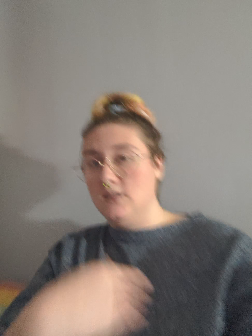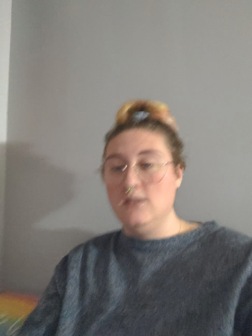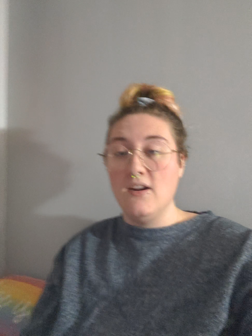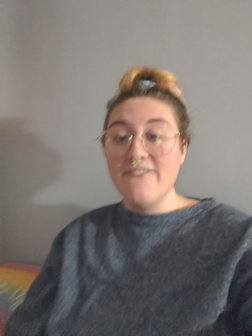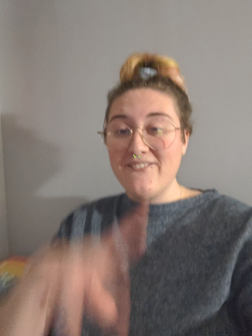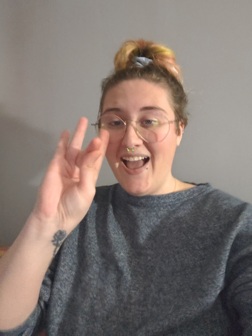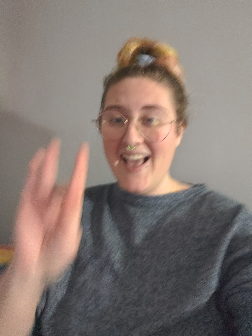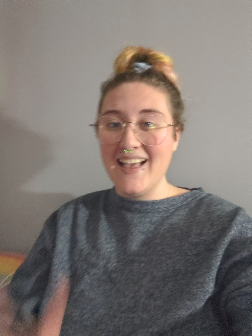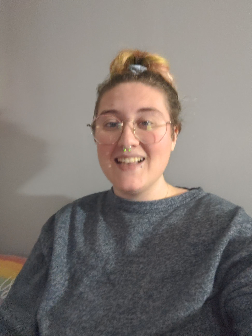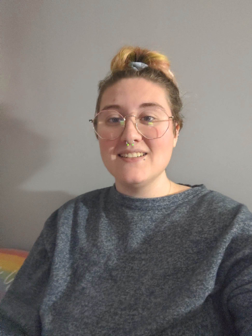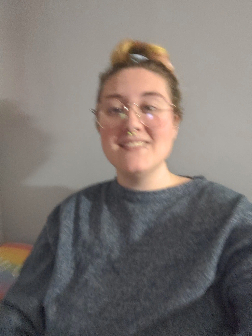find